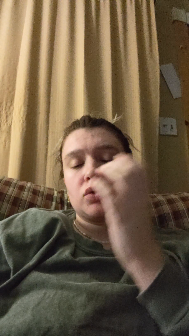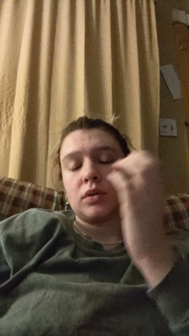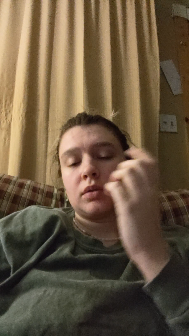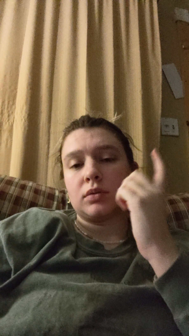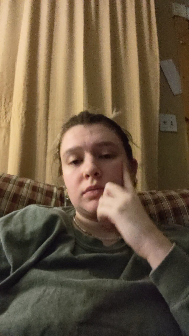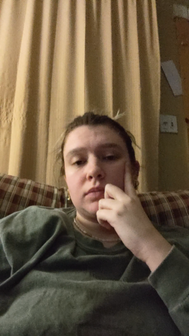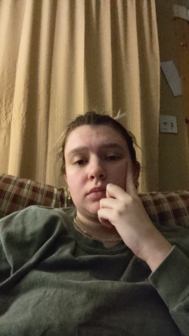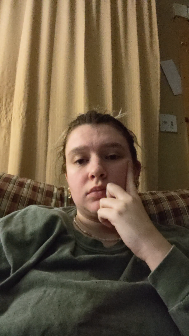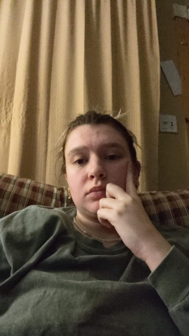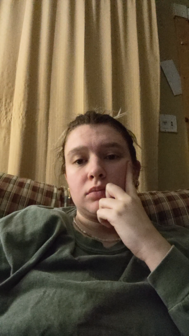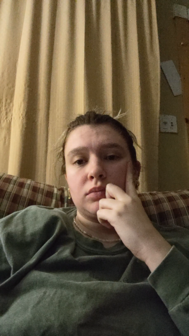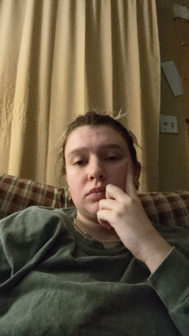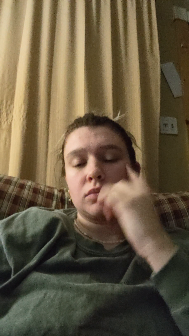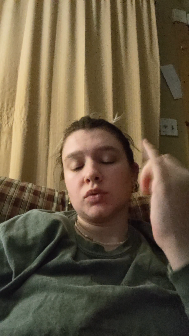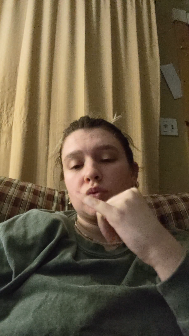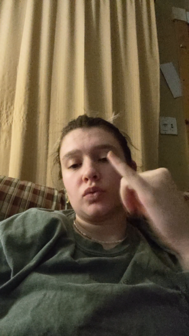draw